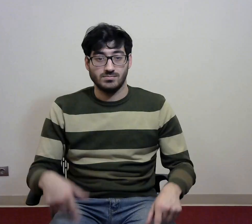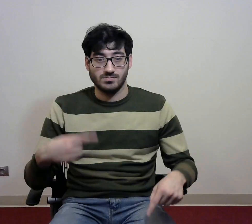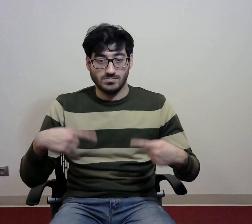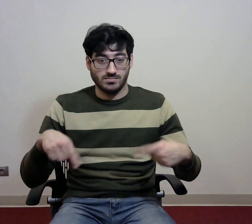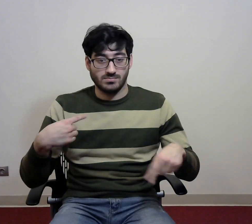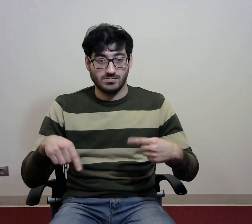futbol